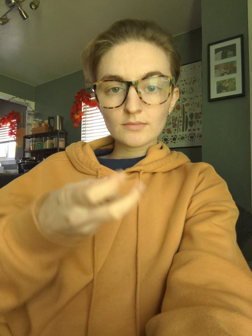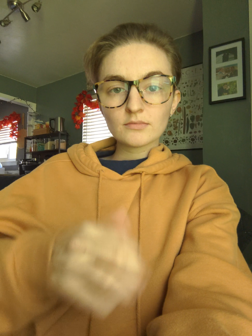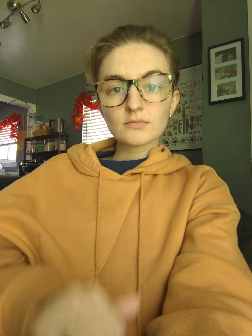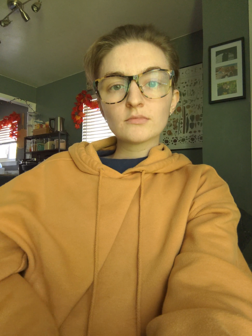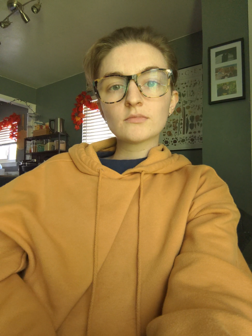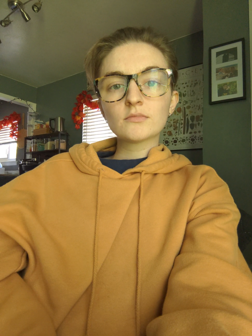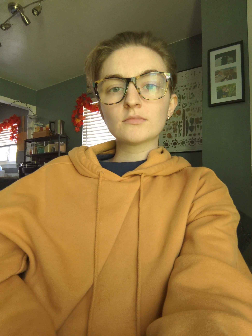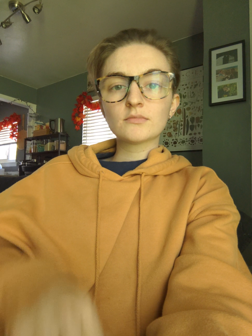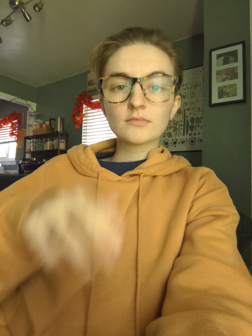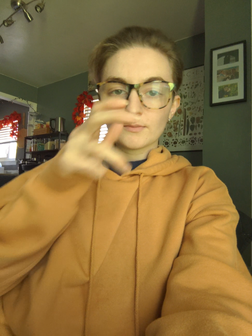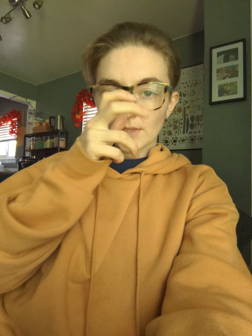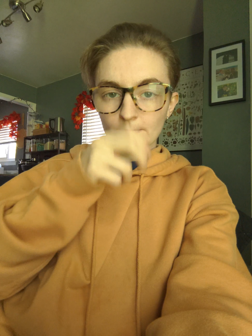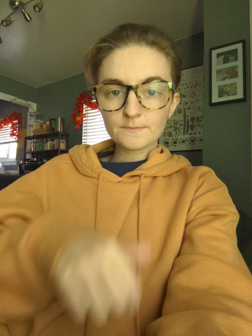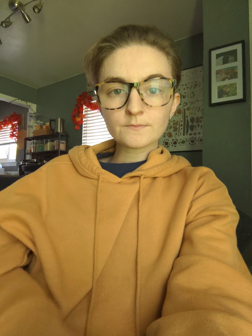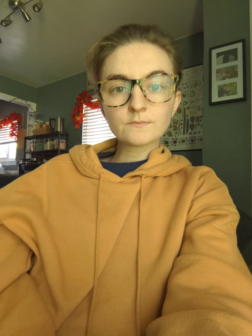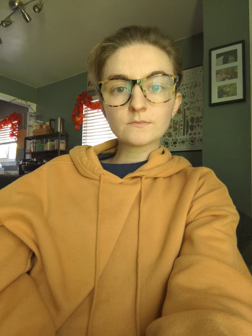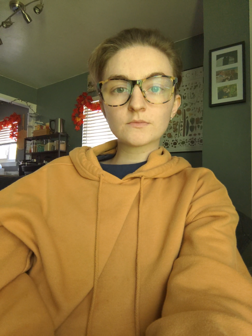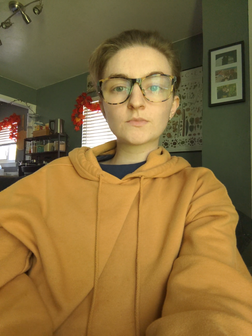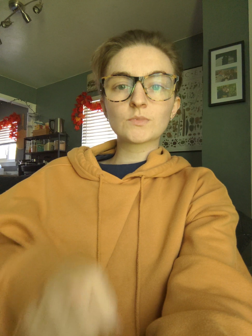ant